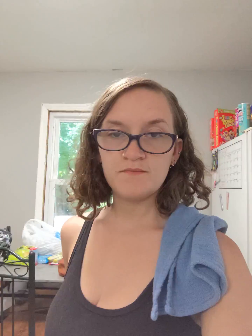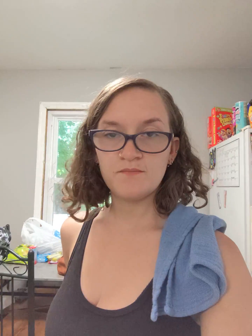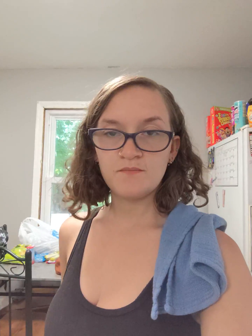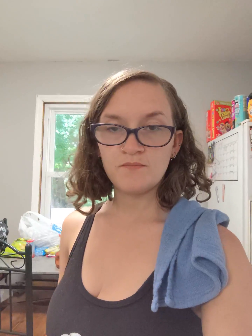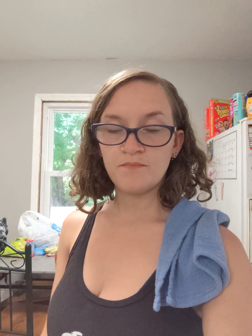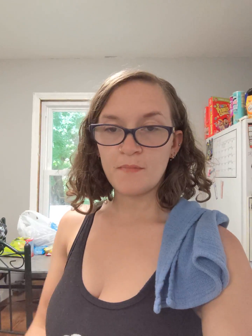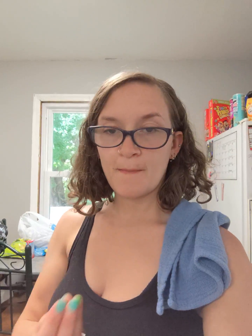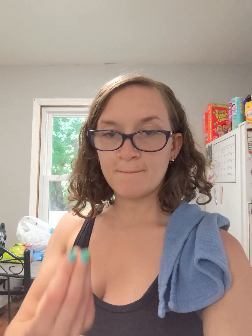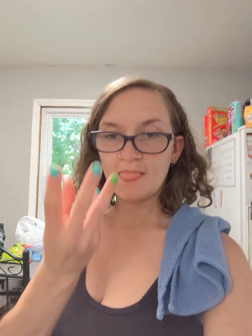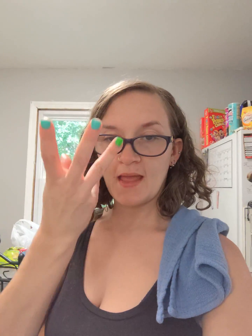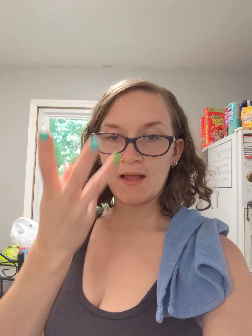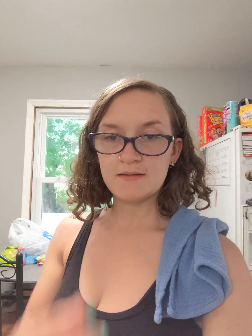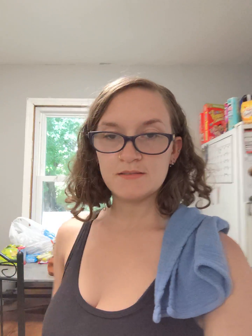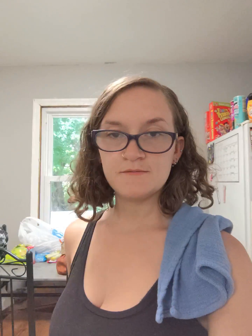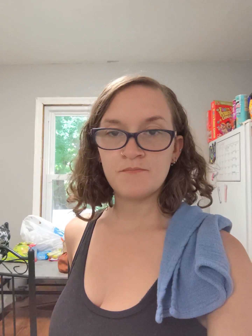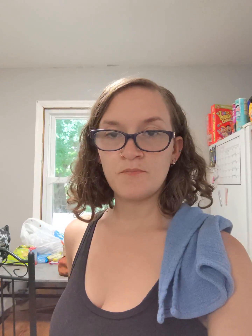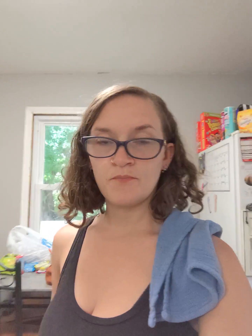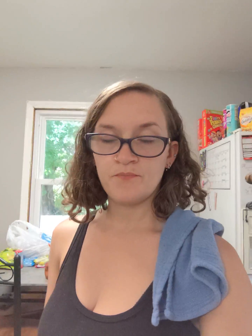plants